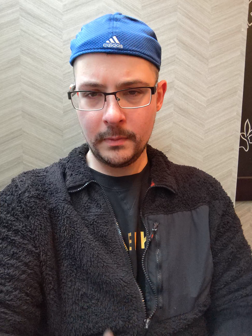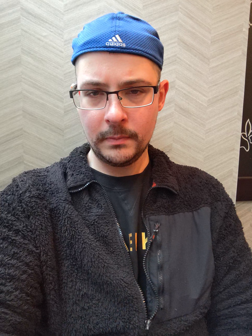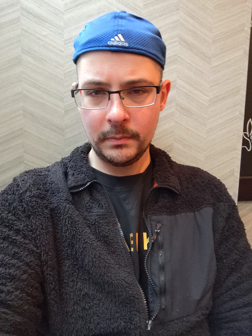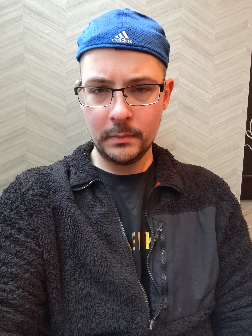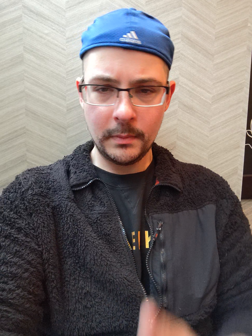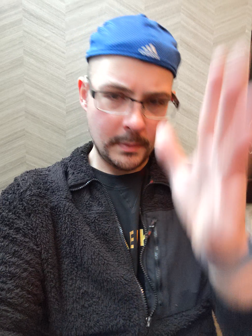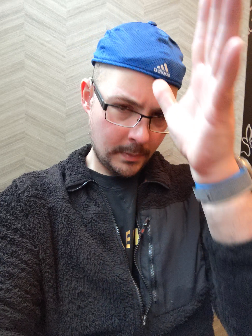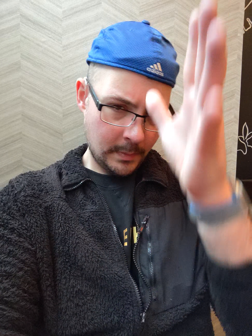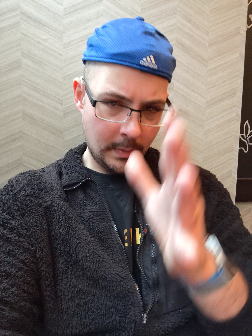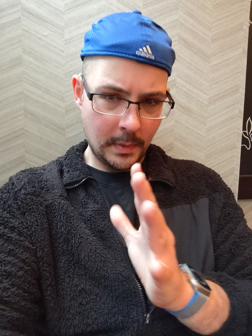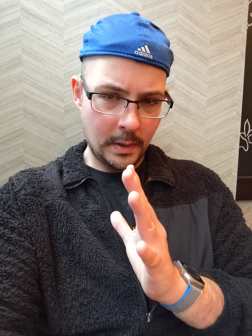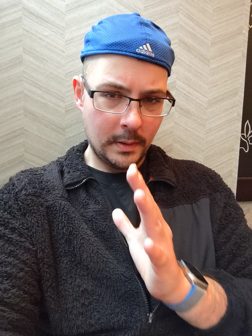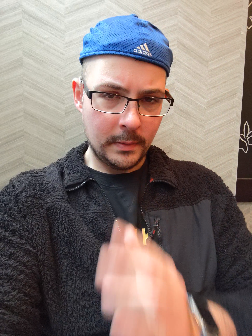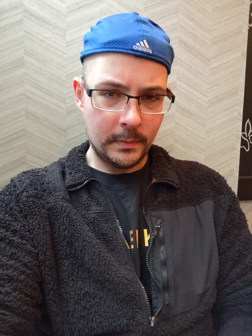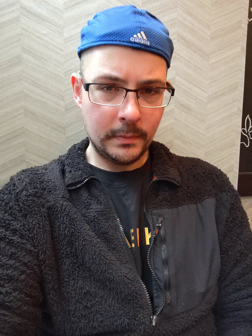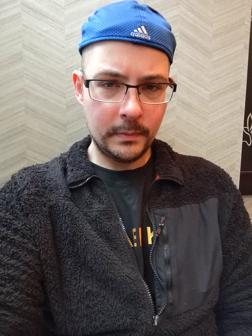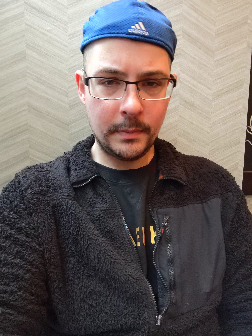man